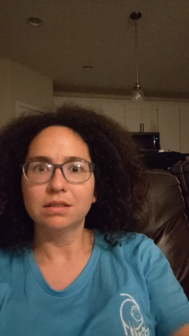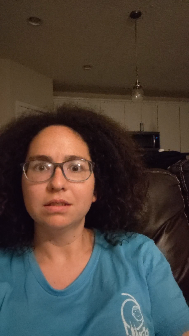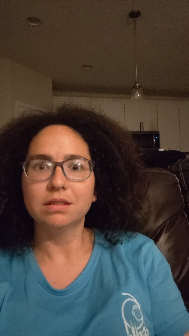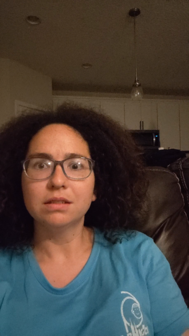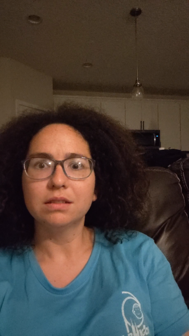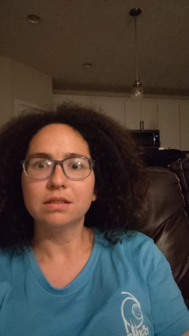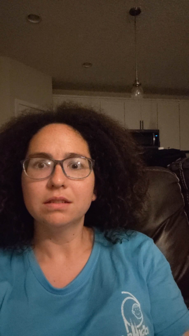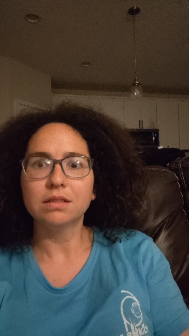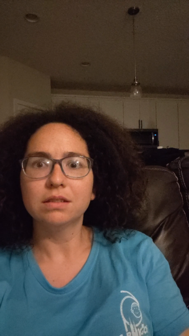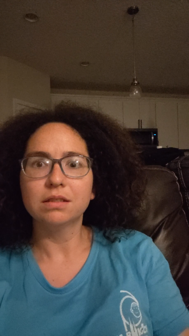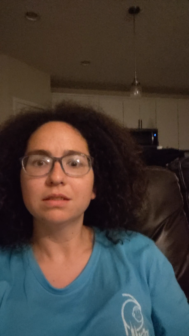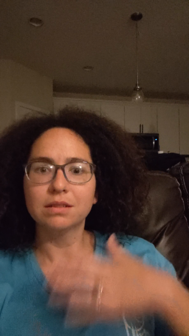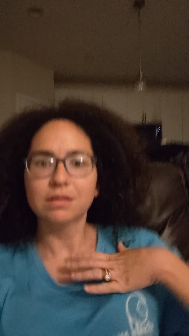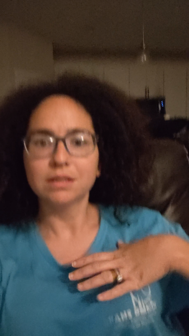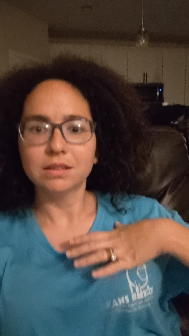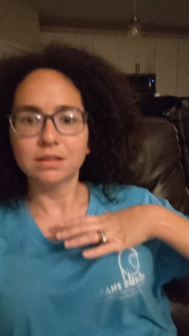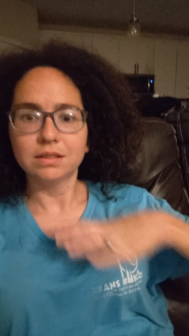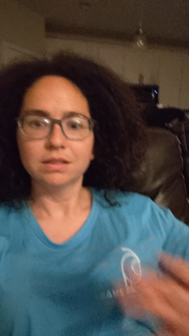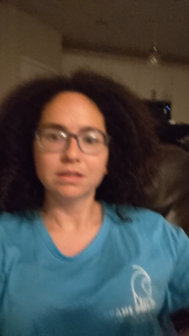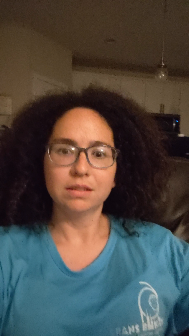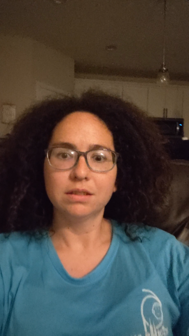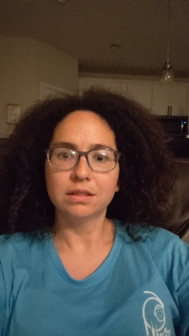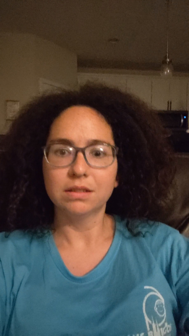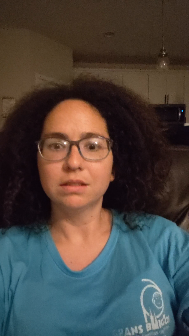dress